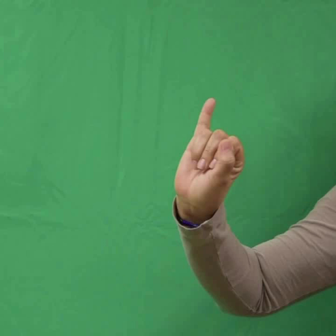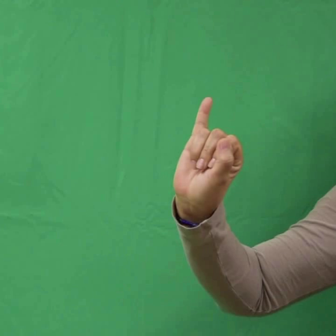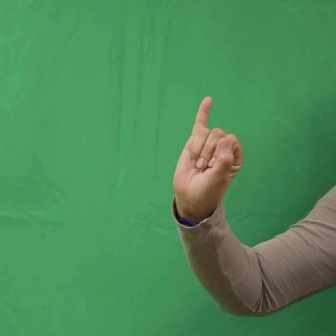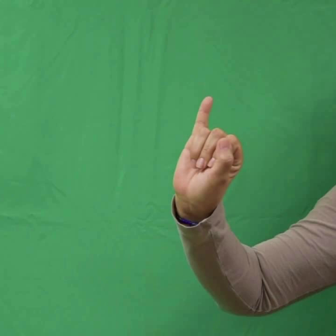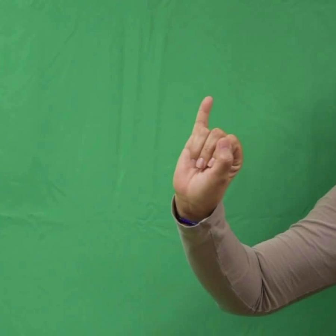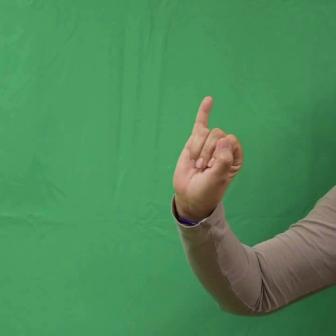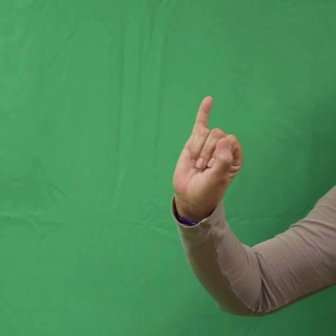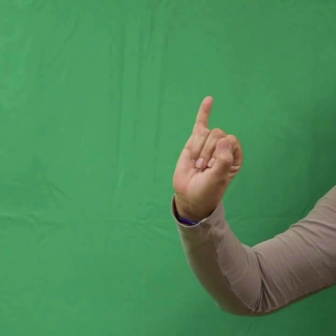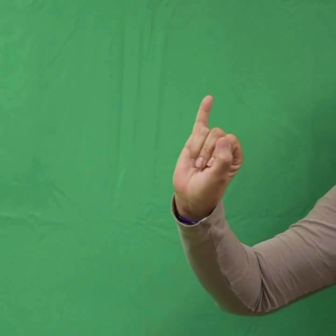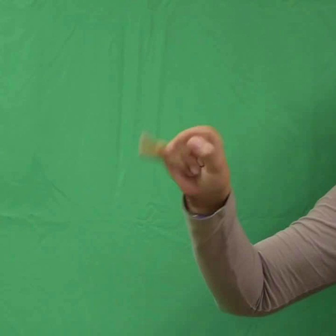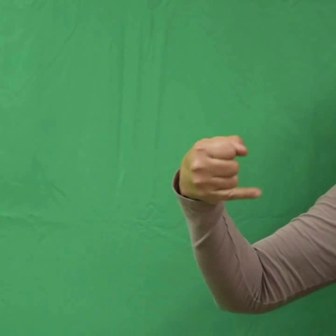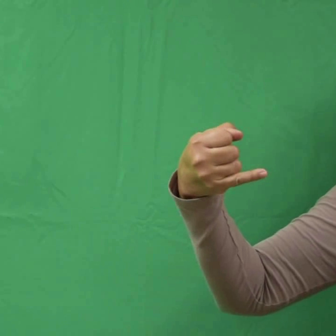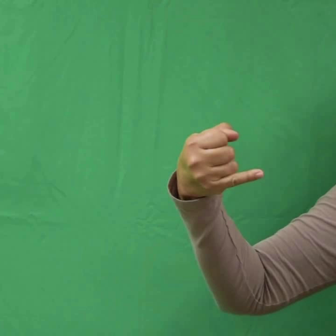J